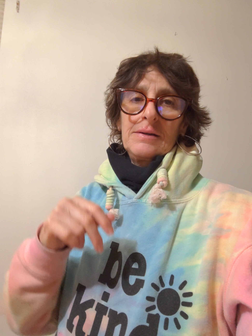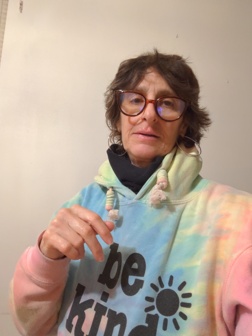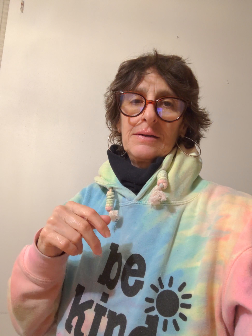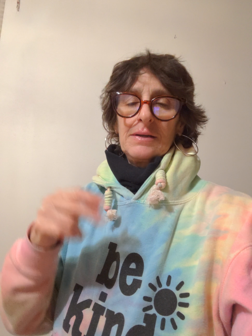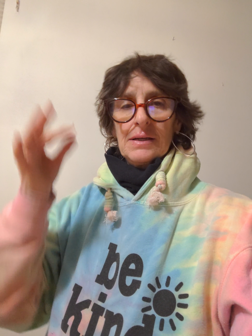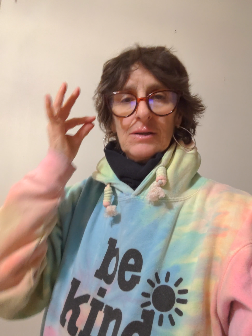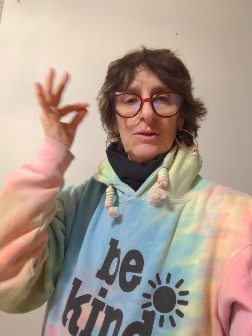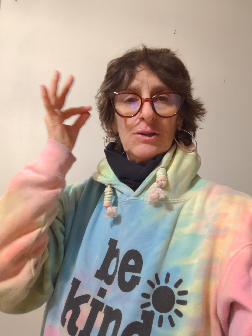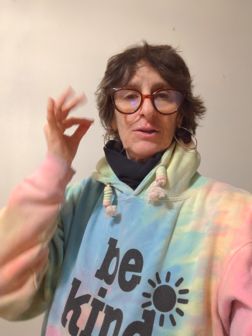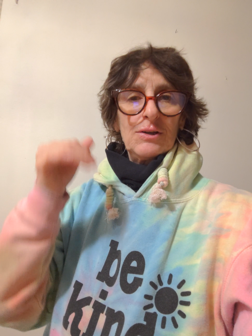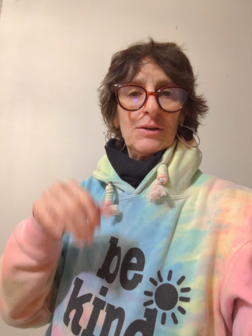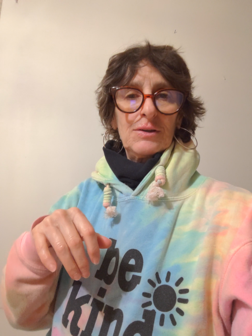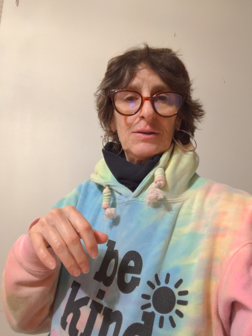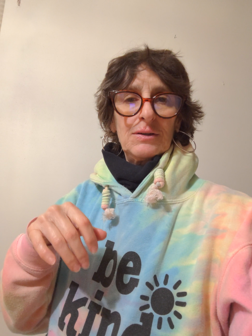hair